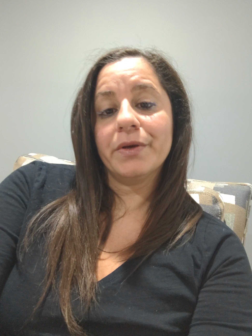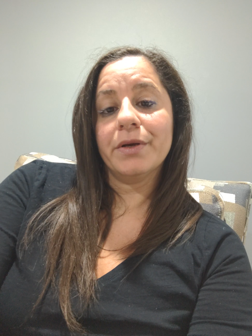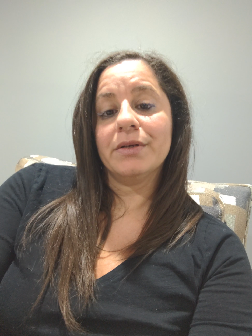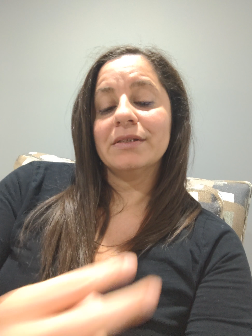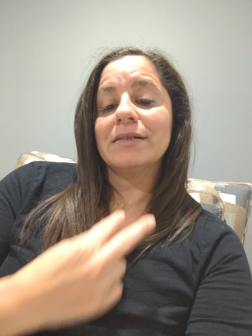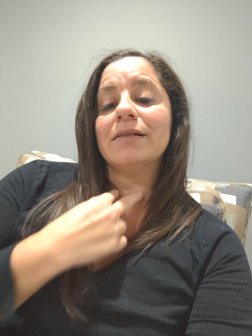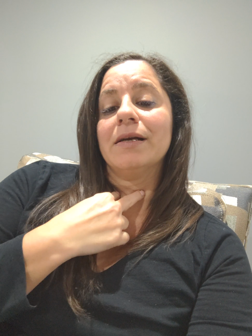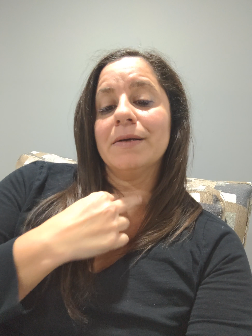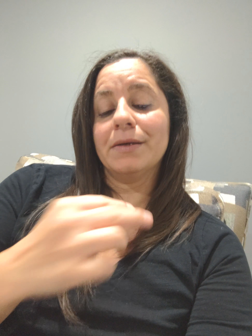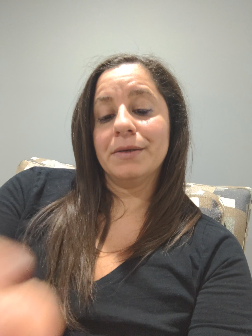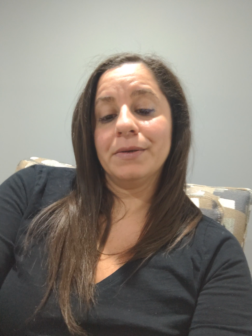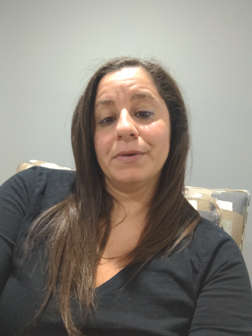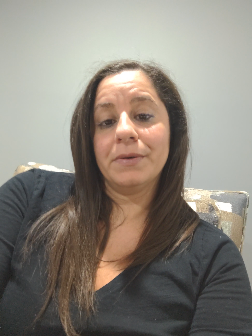stuck